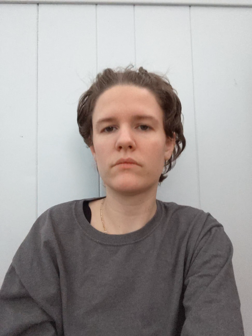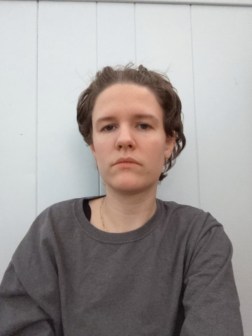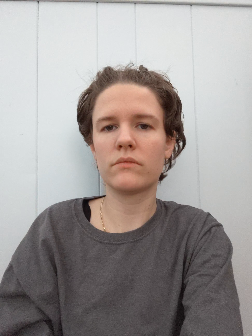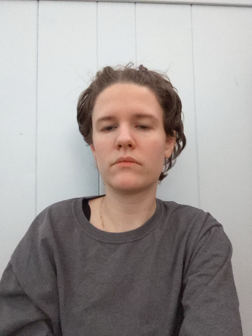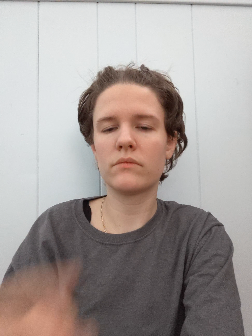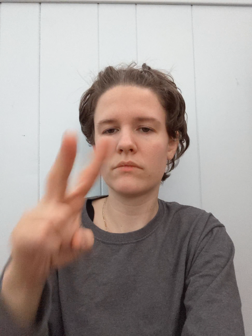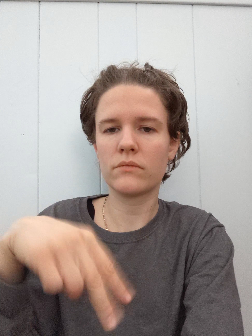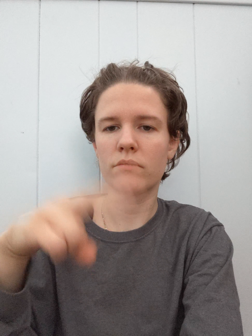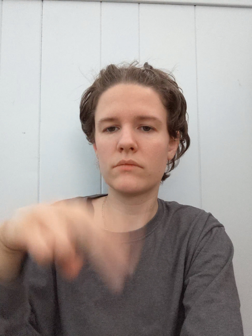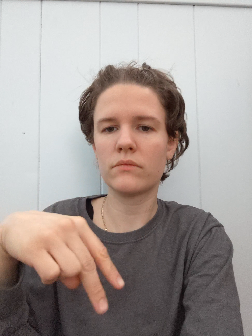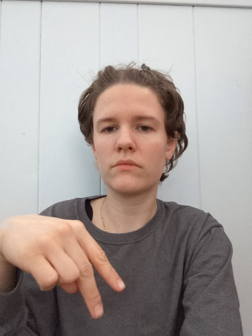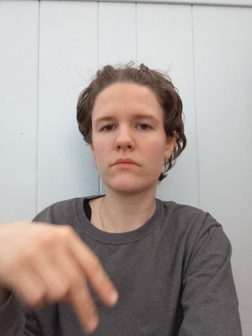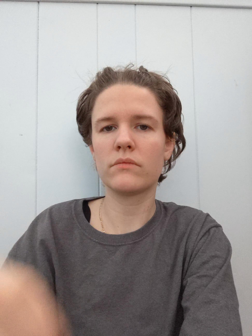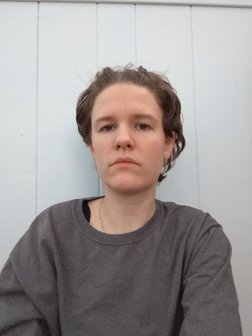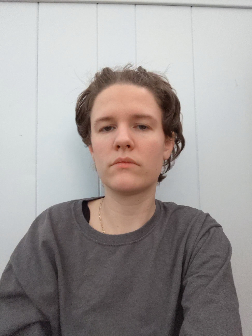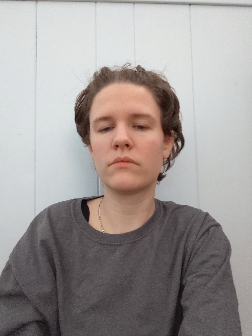read